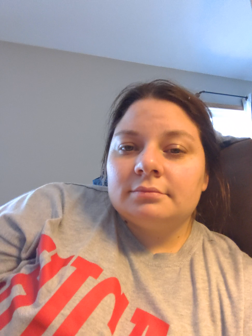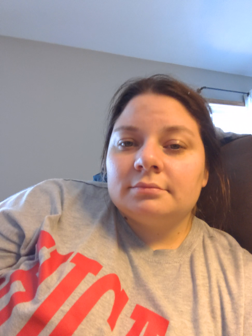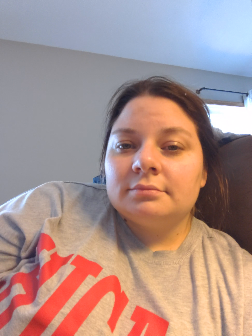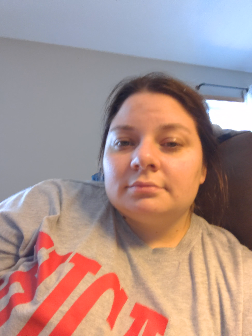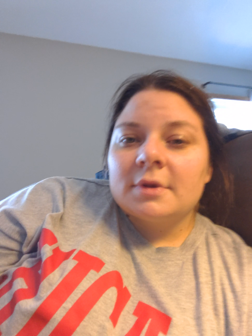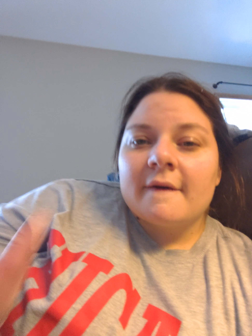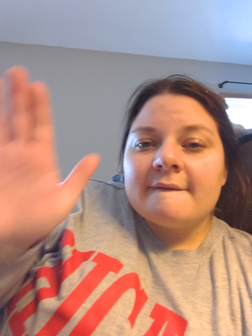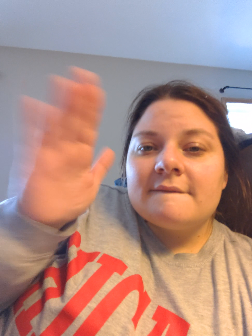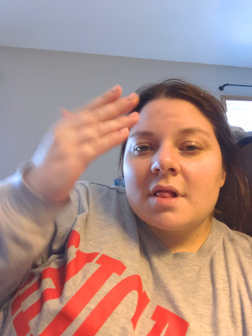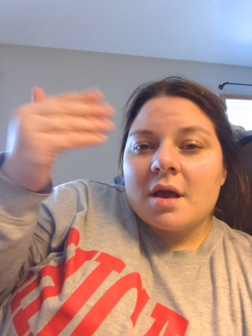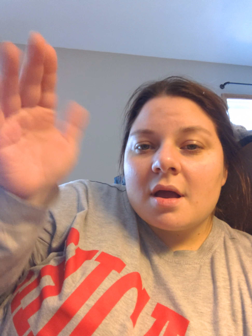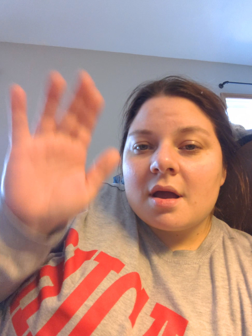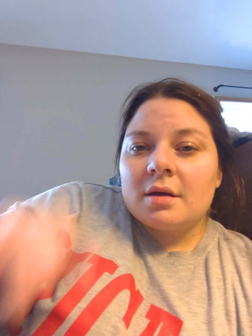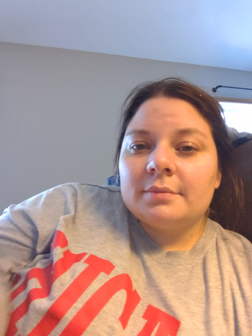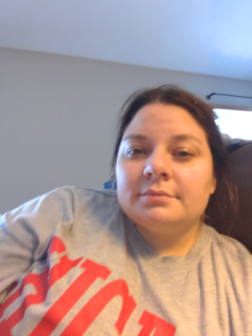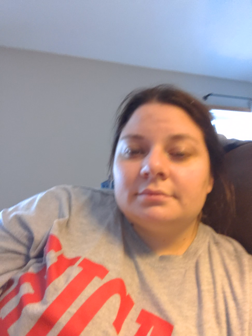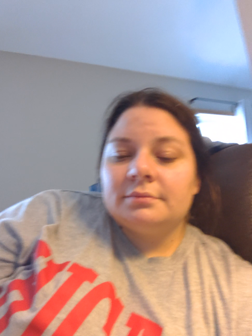flag